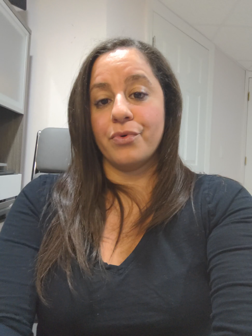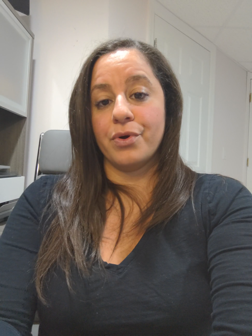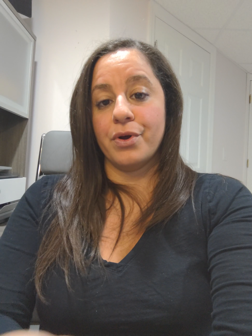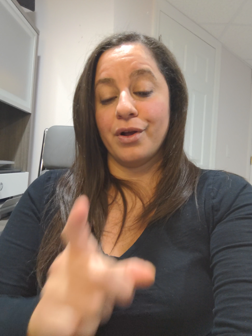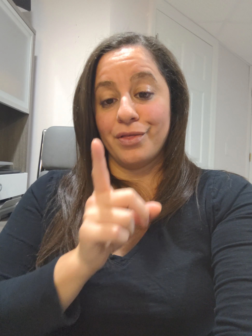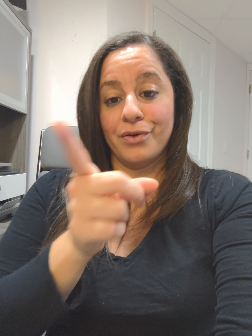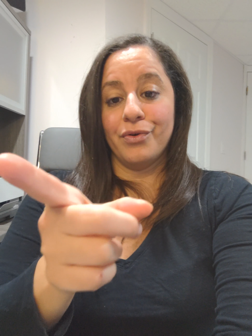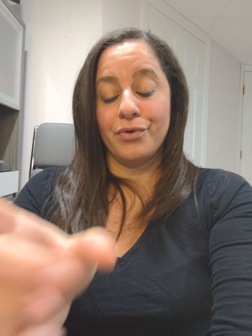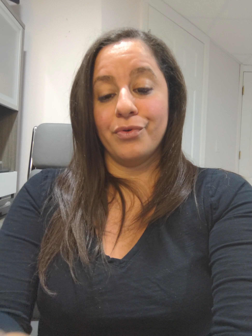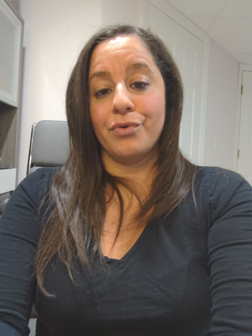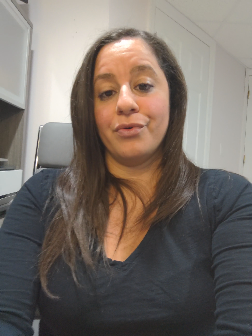there